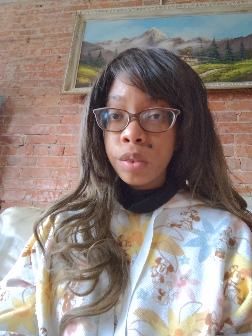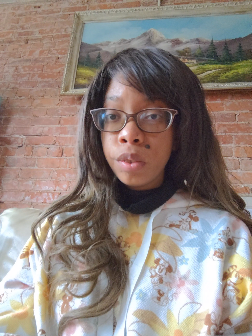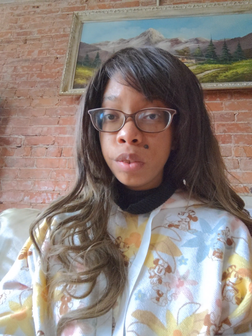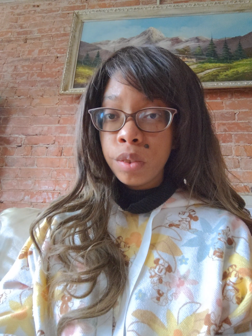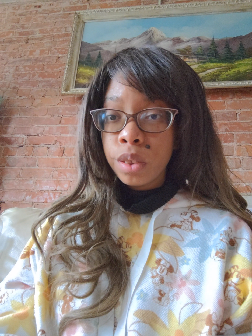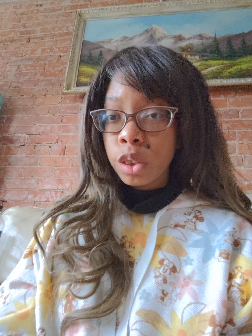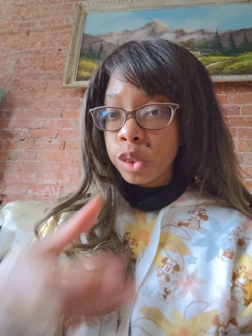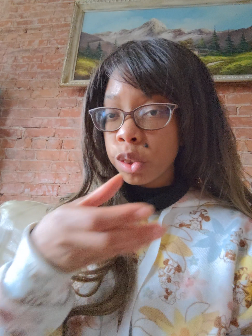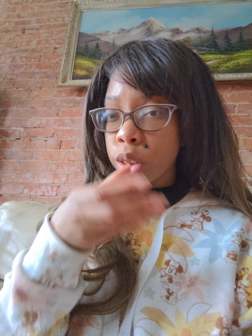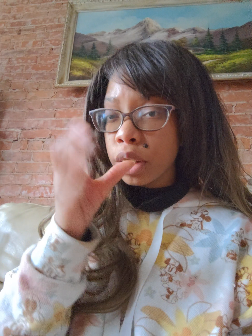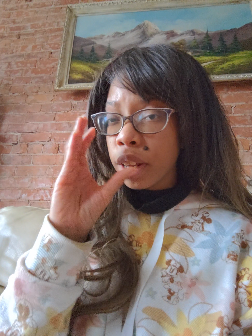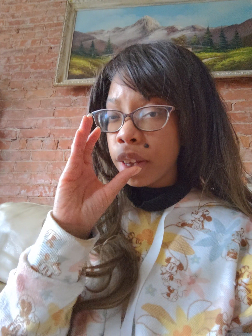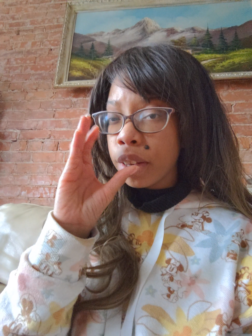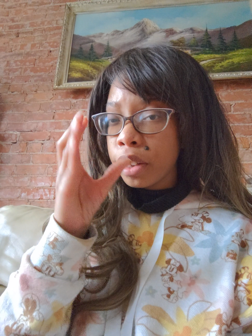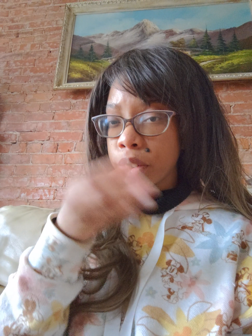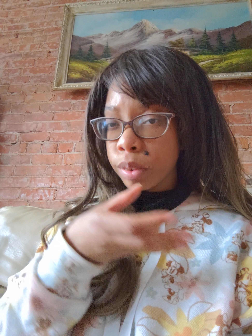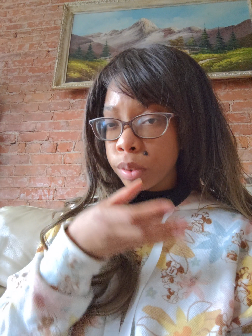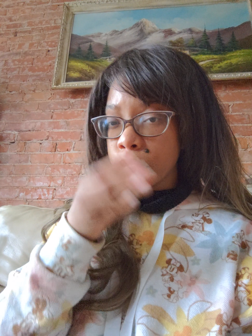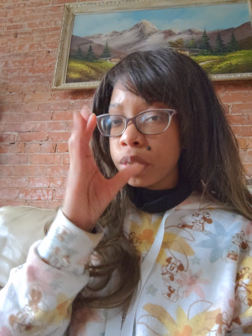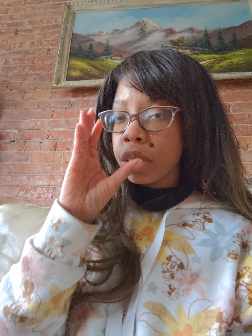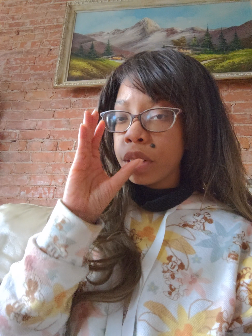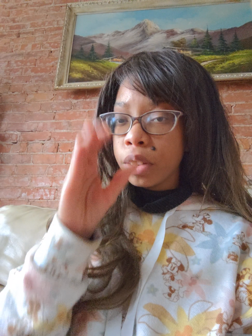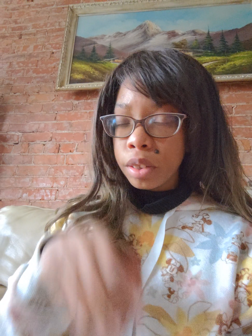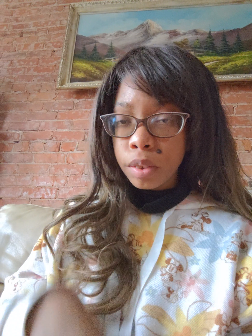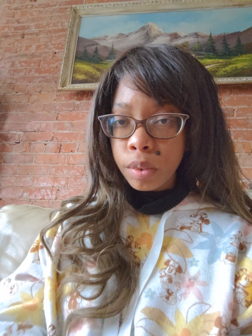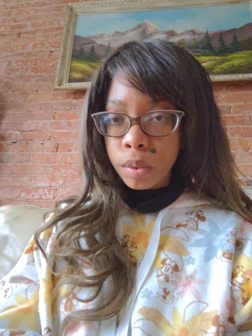drink